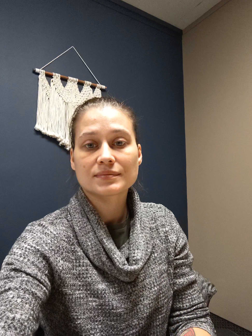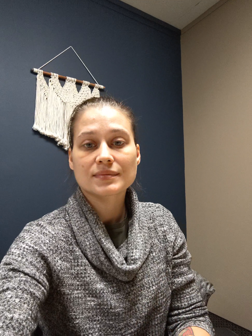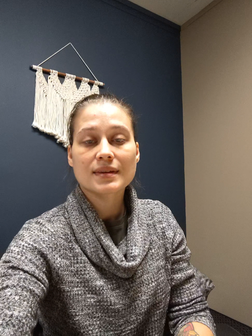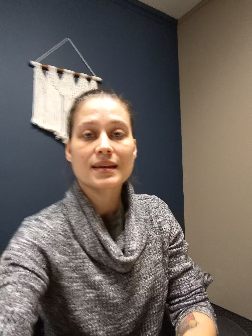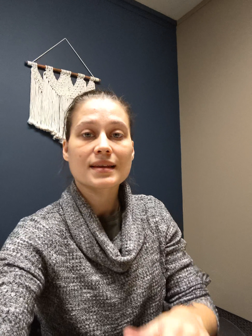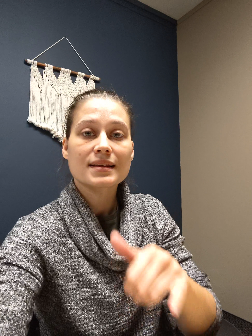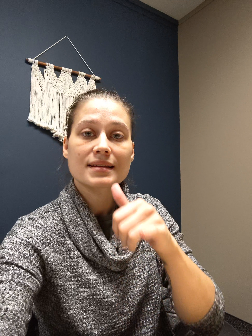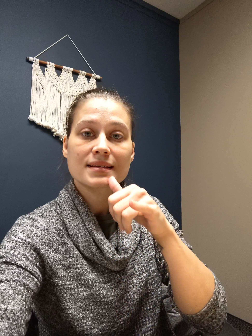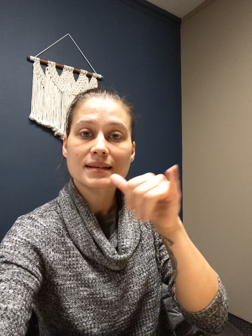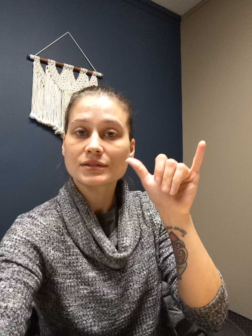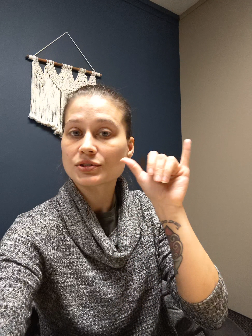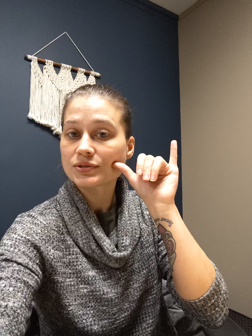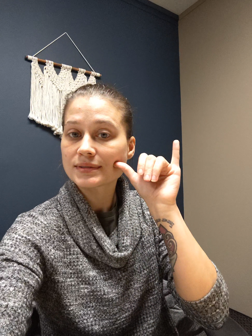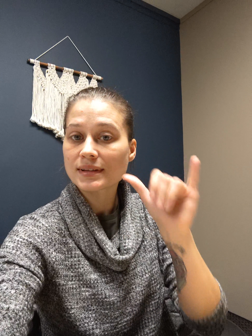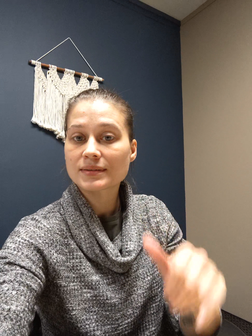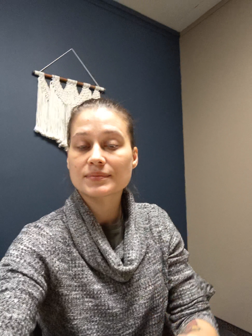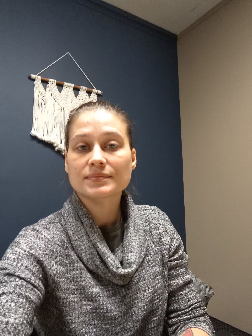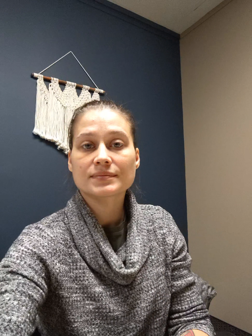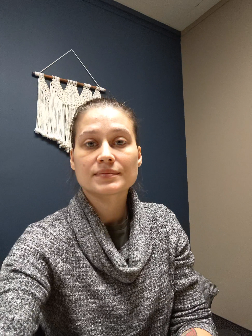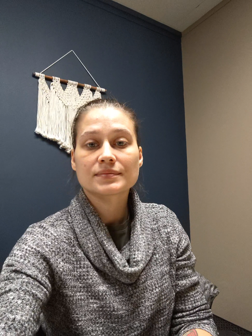yesterday